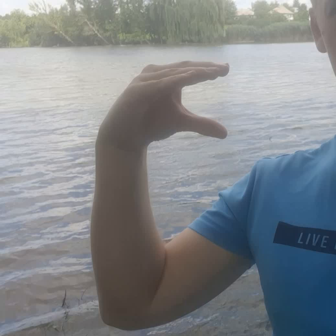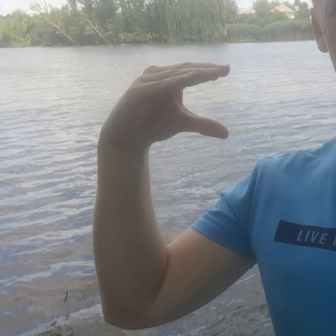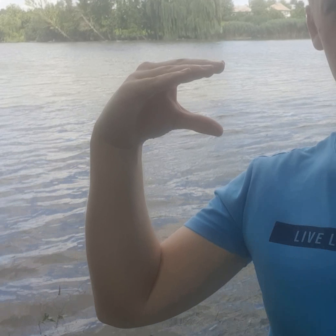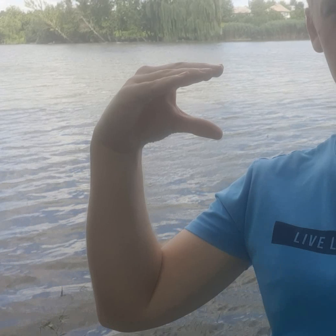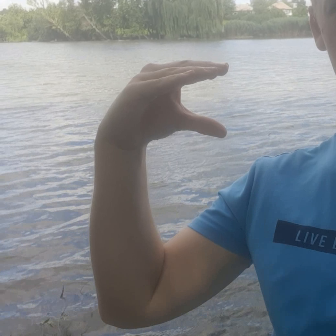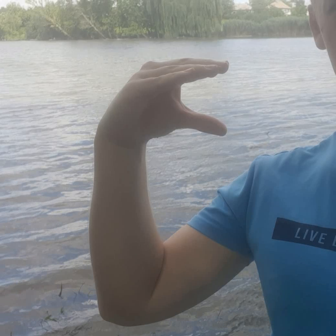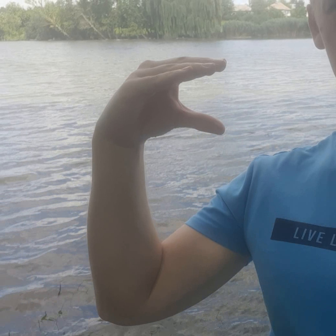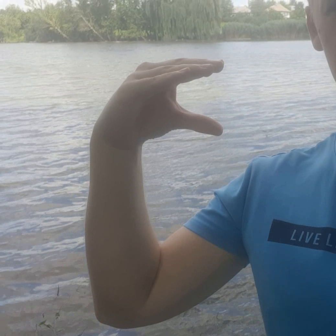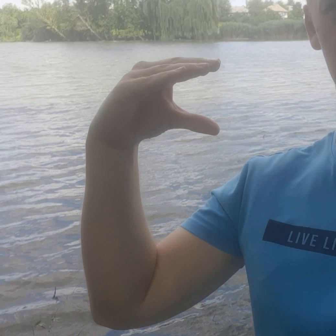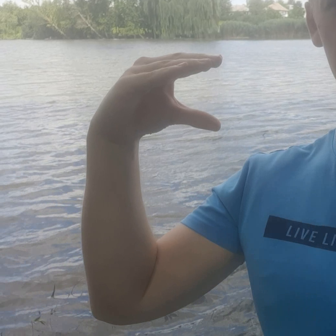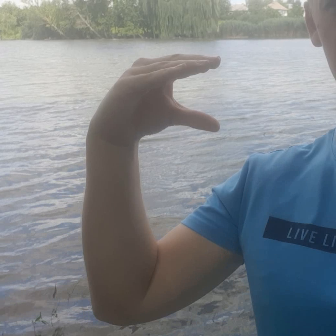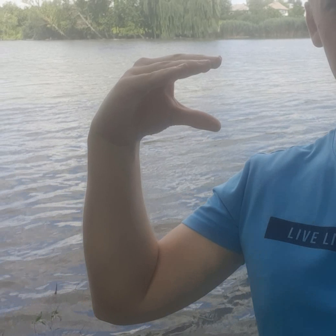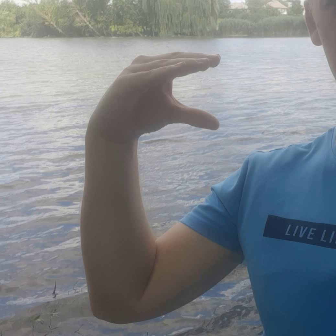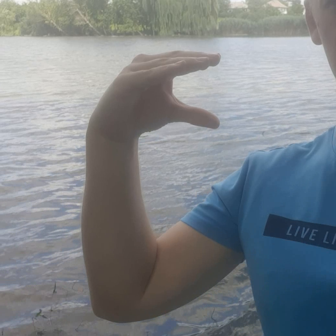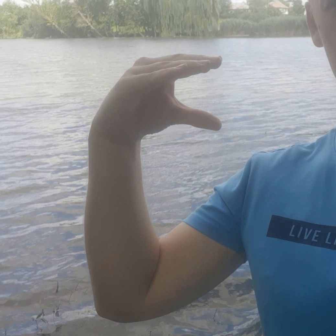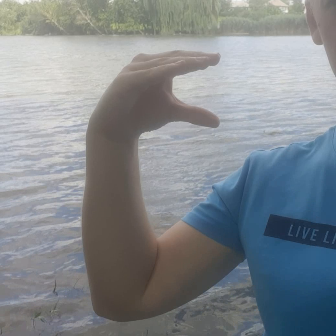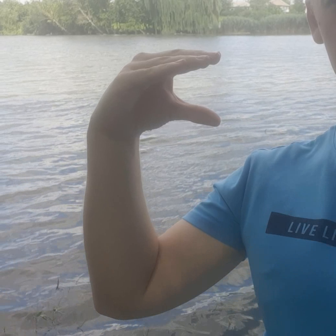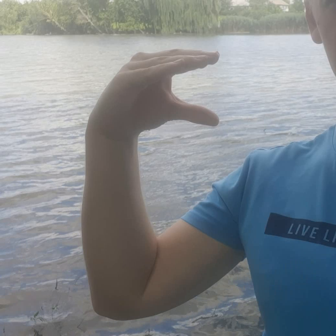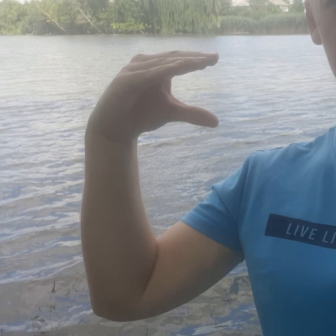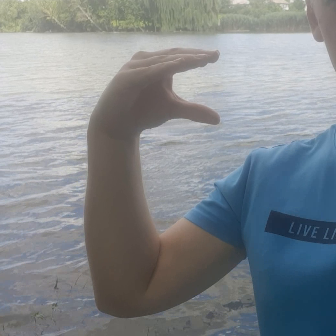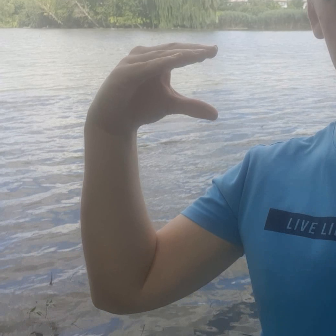С